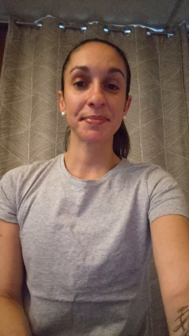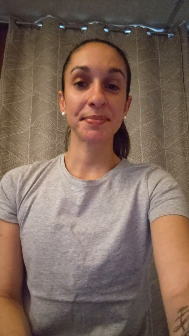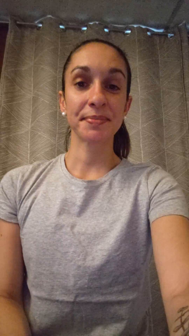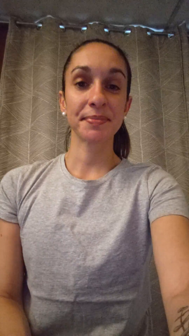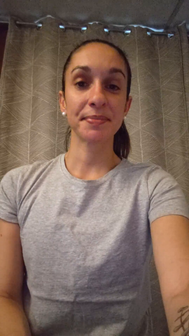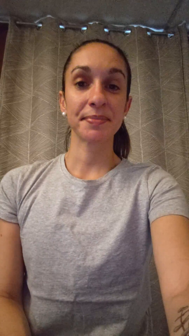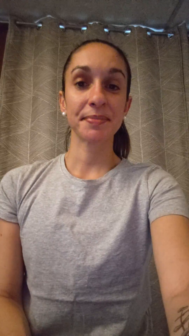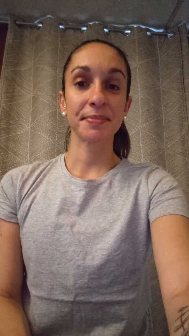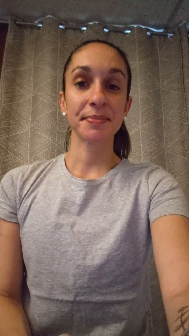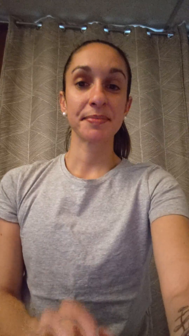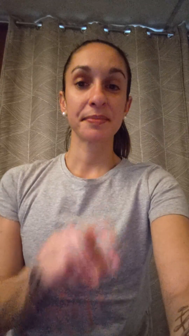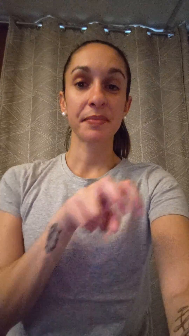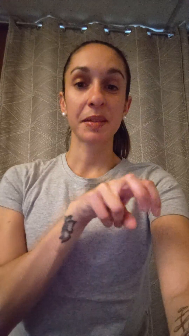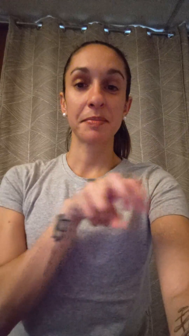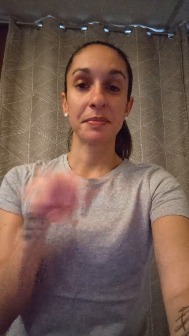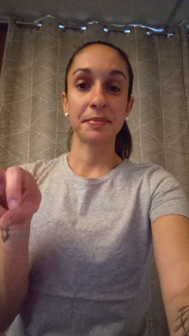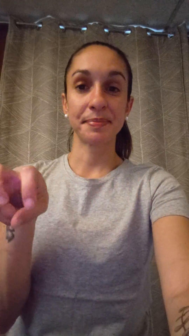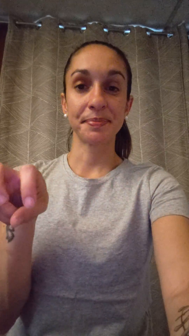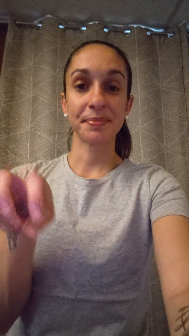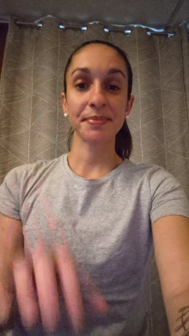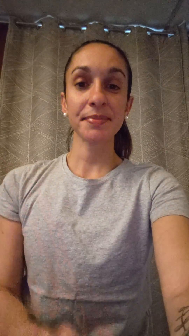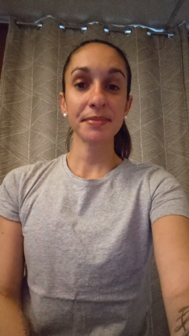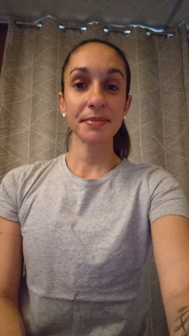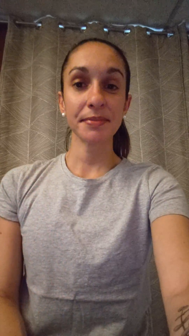porch